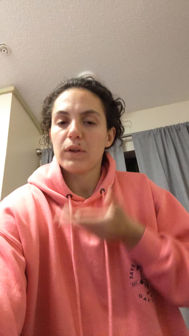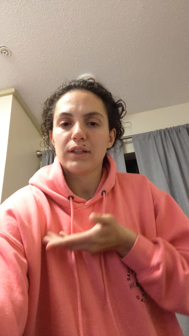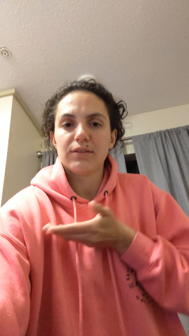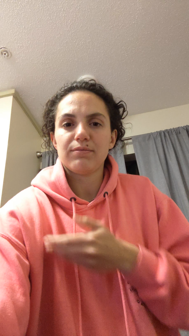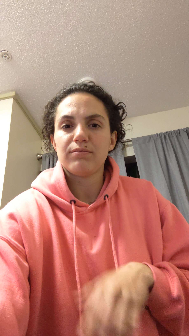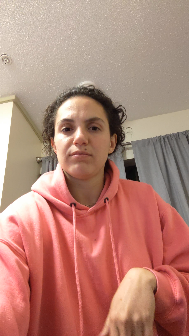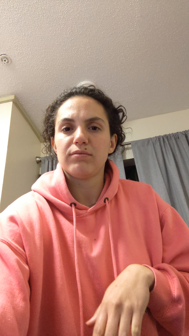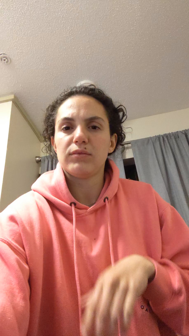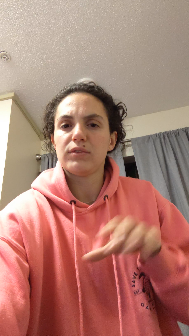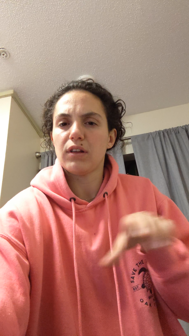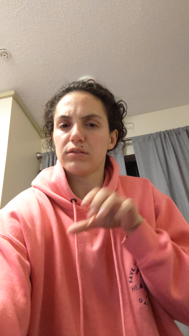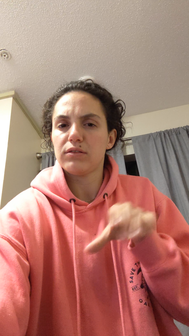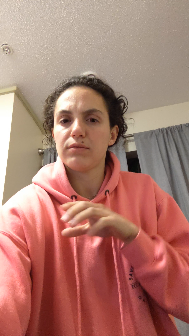does